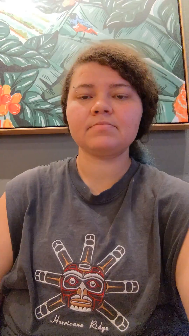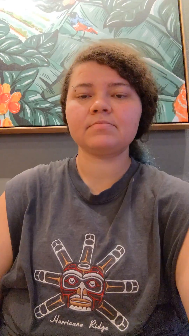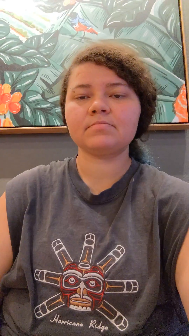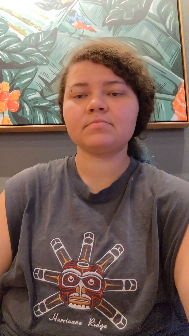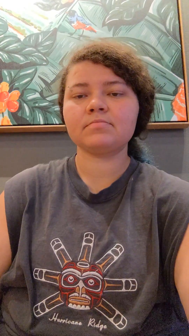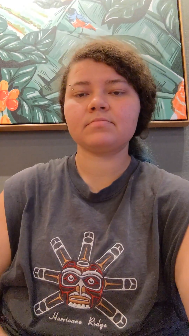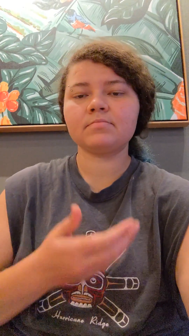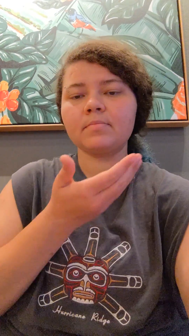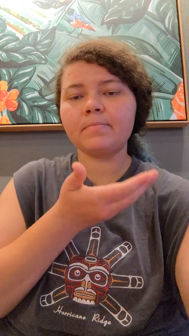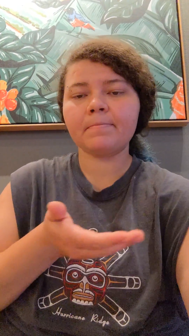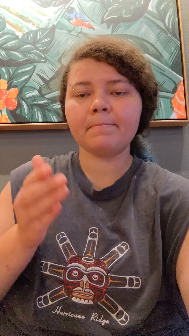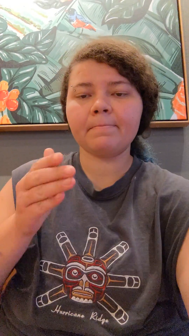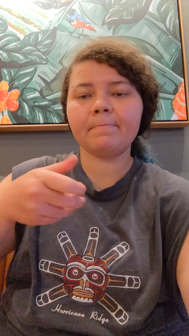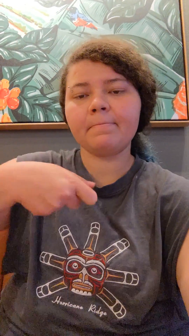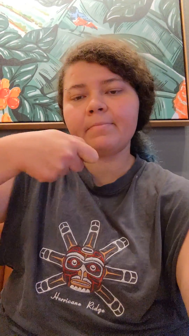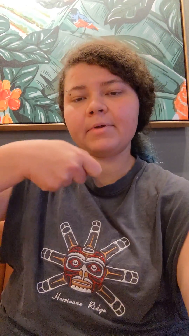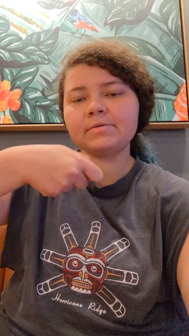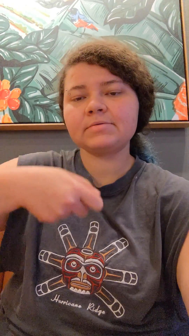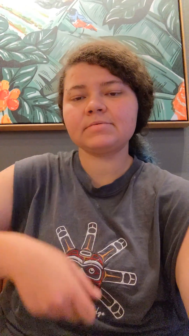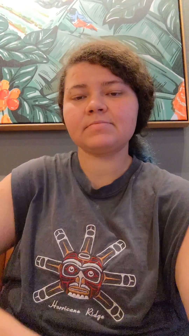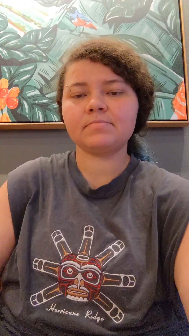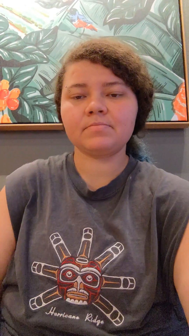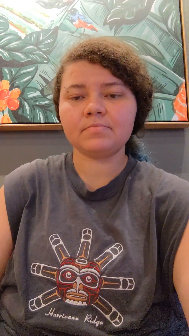basket